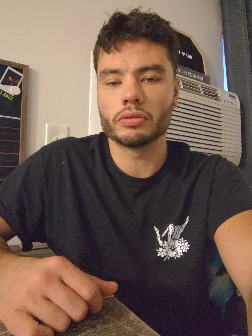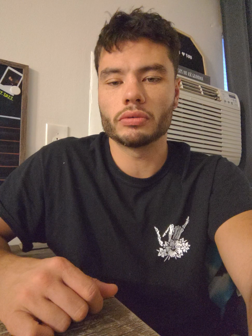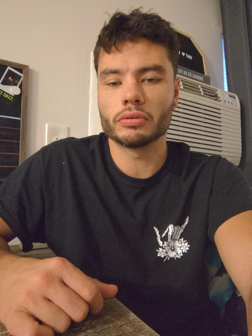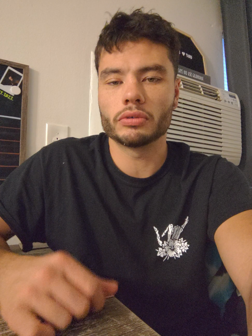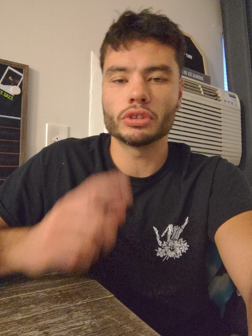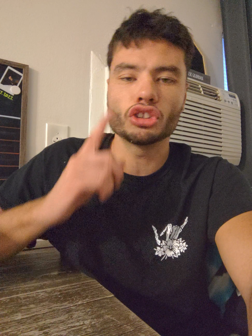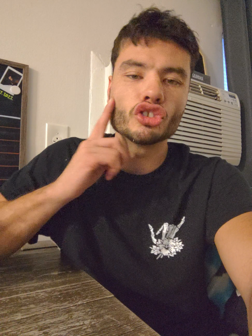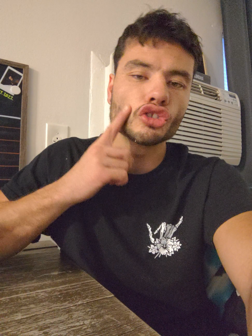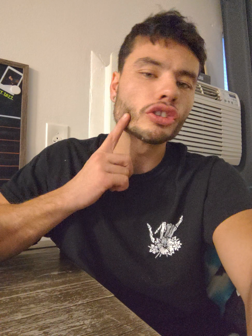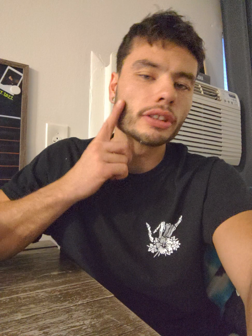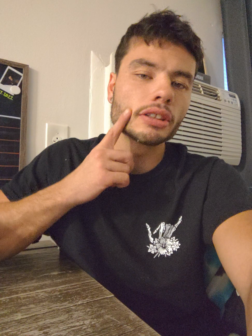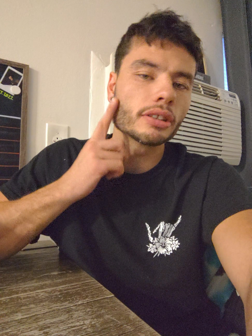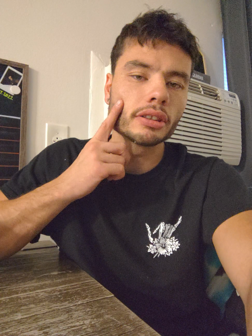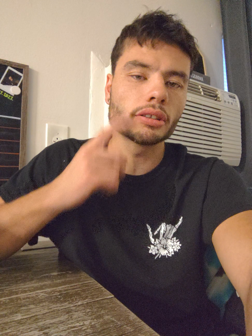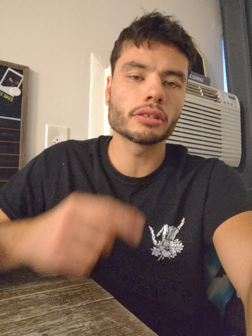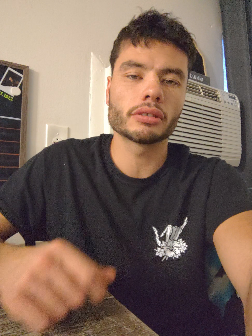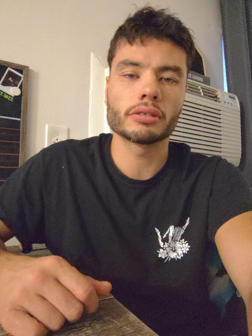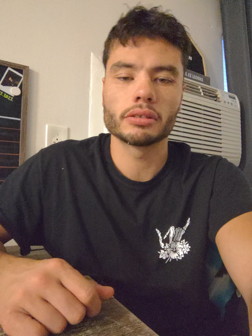cheek